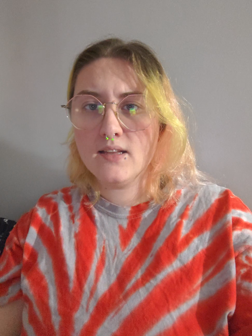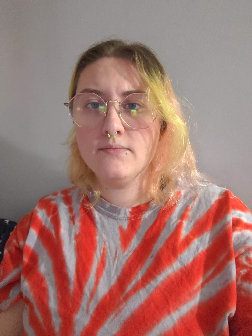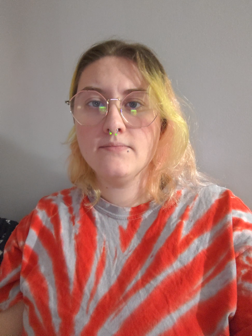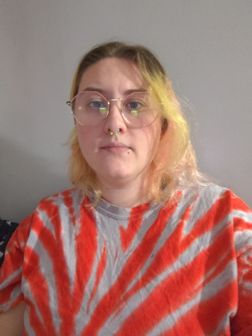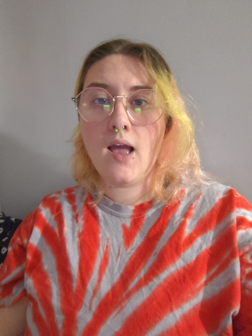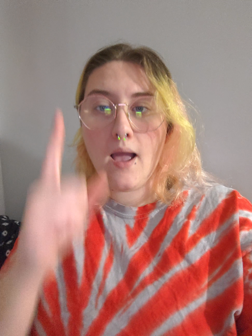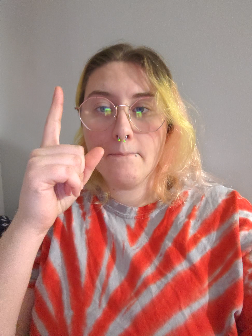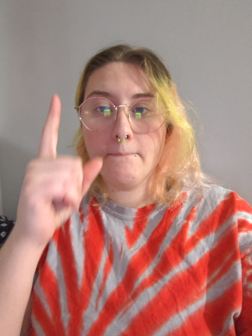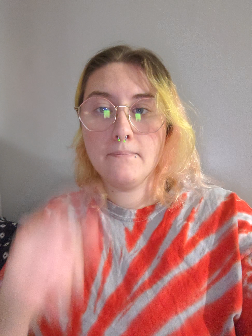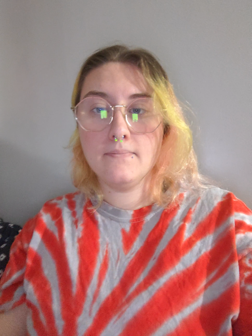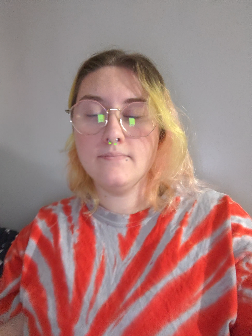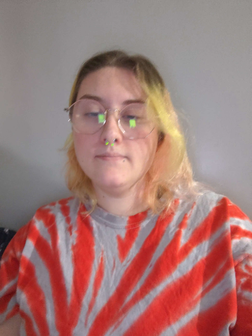up